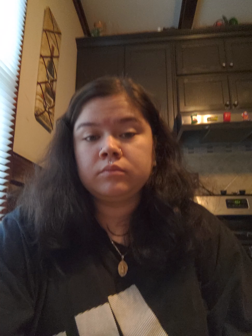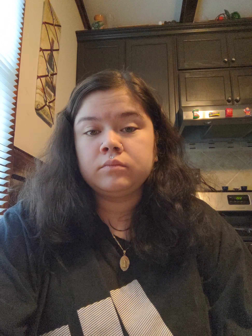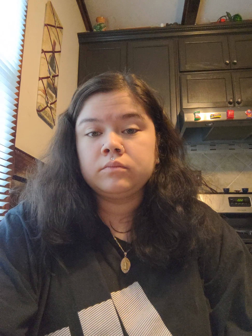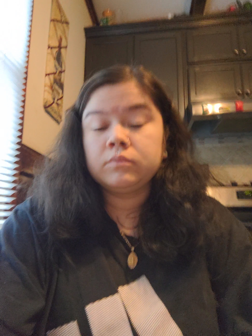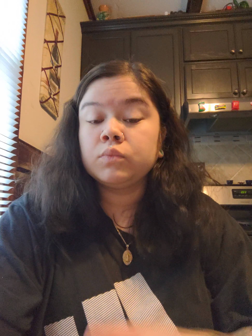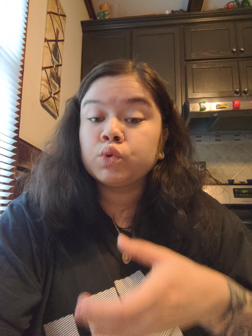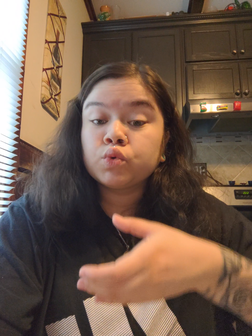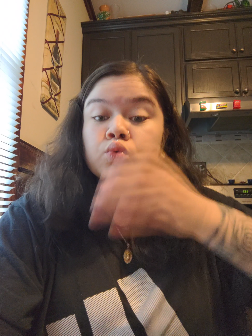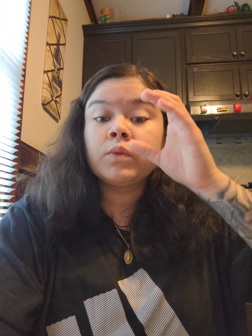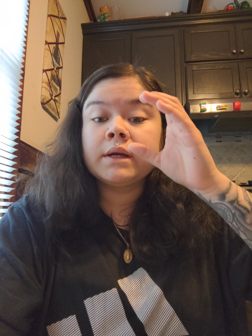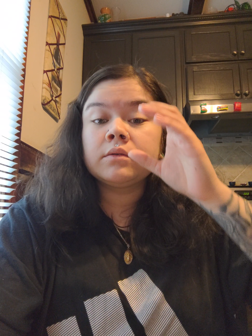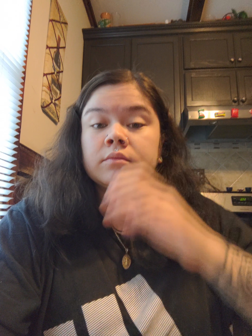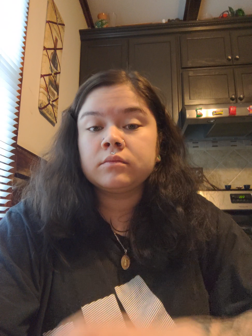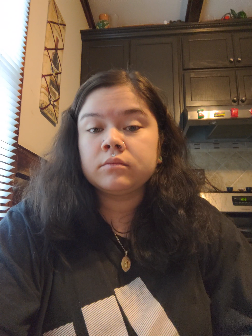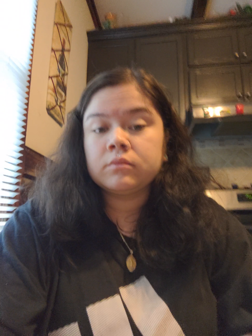drink